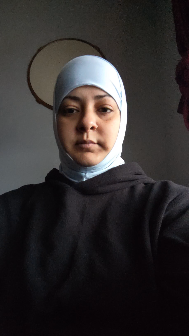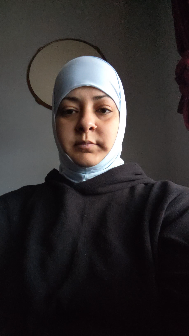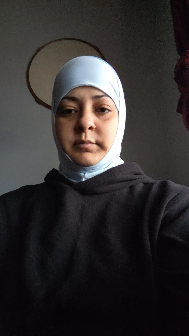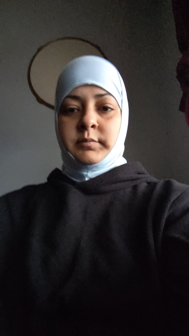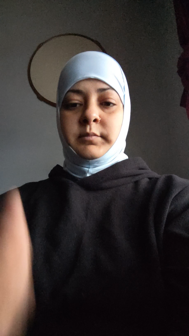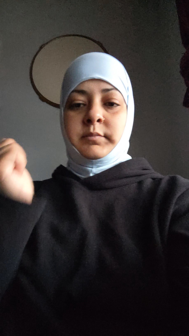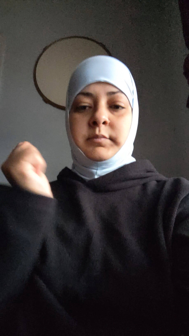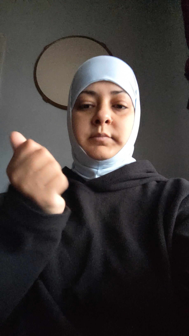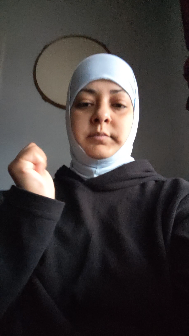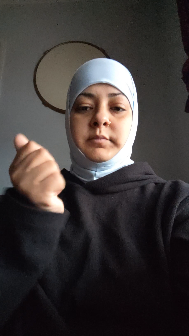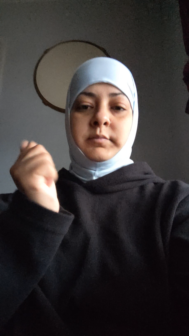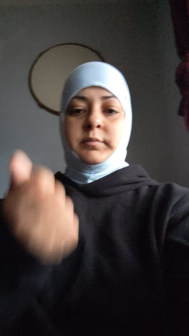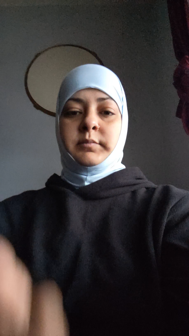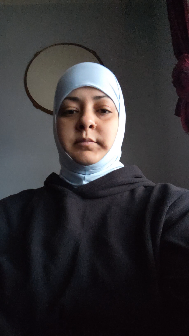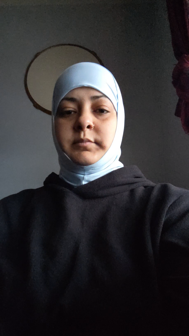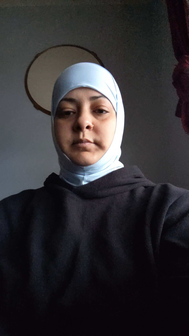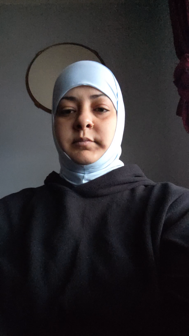bat